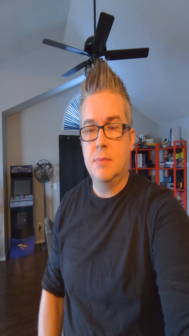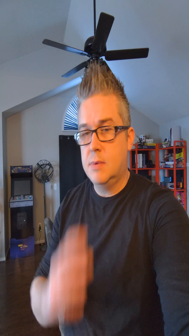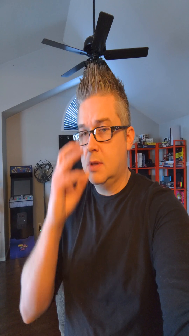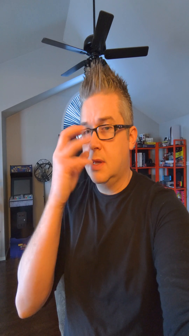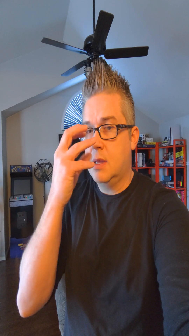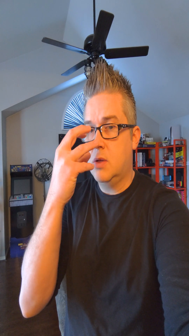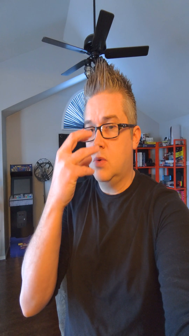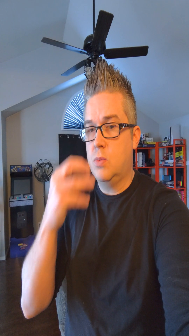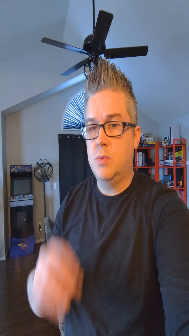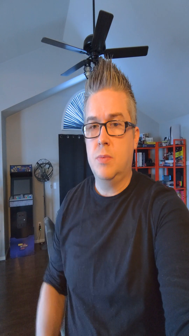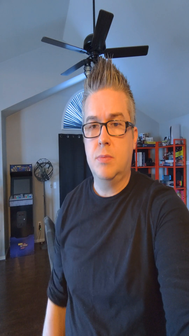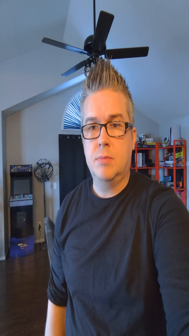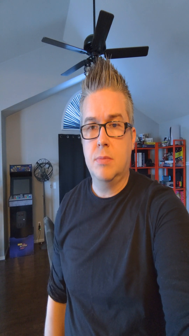clown